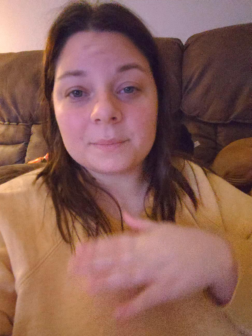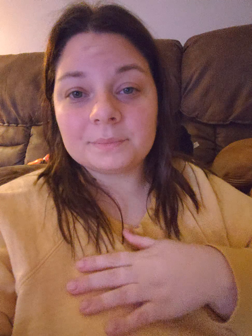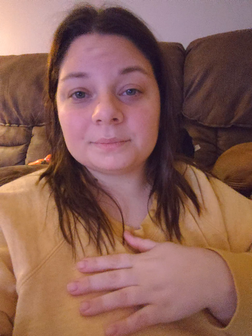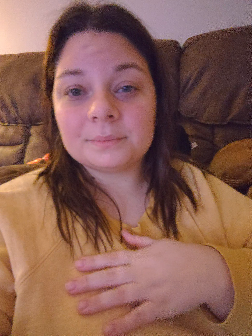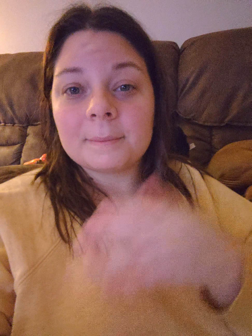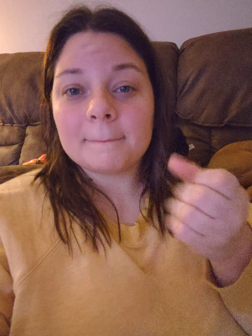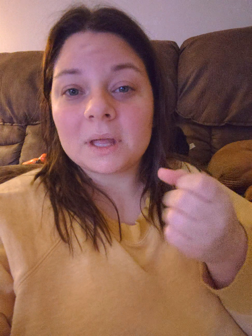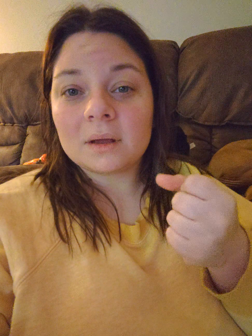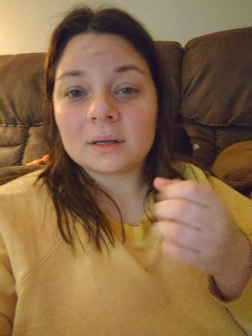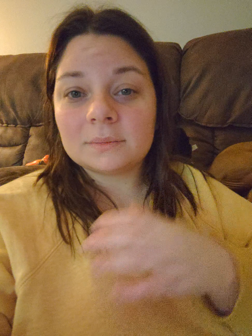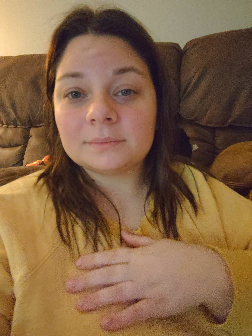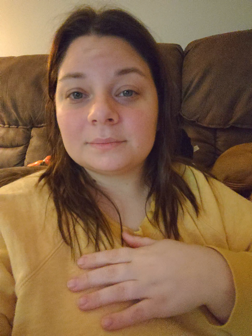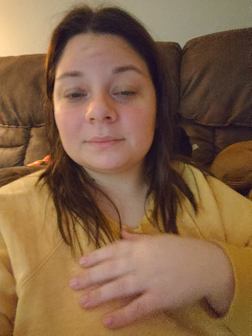milk